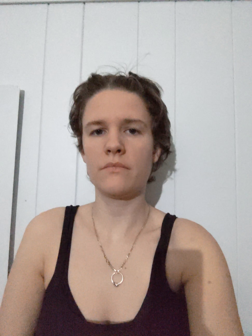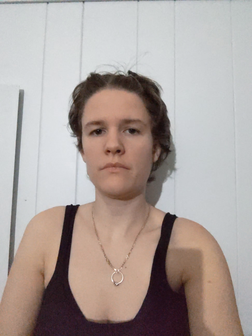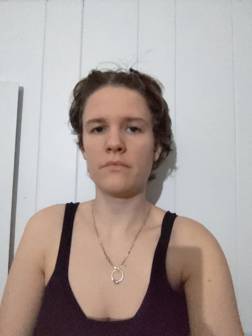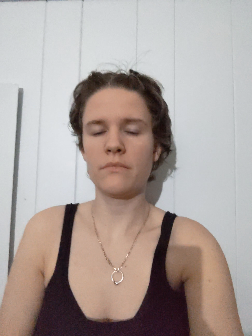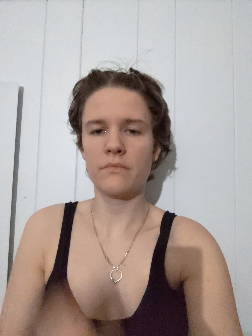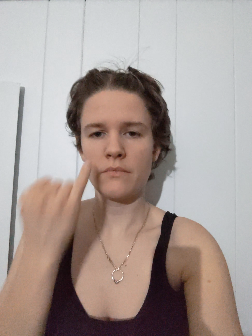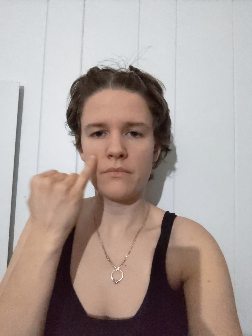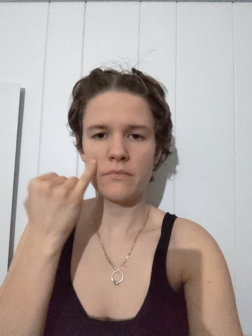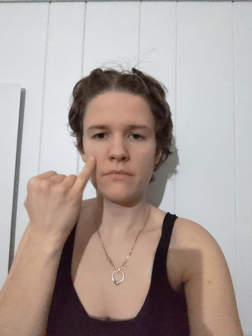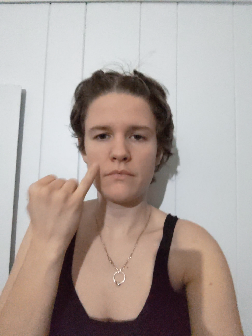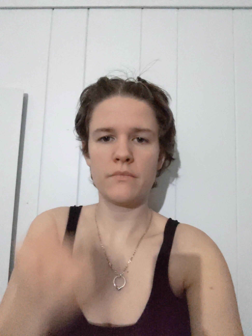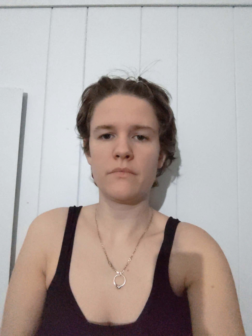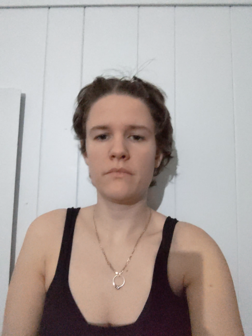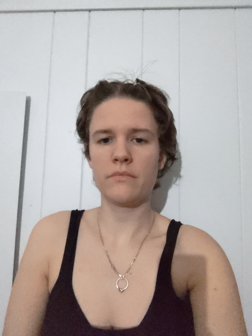if